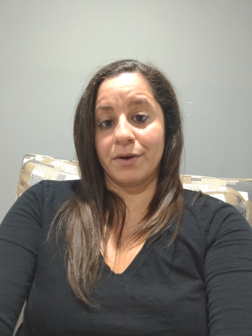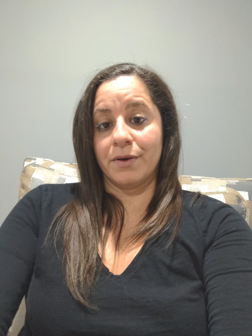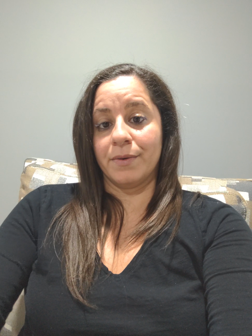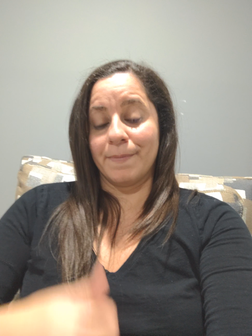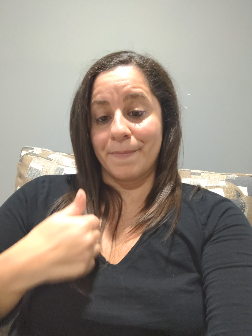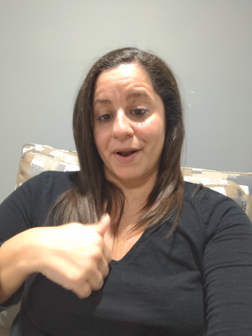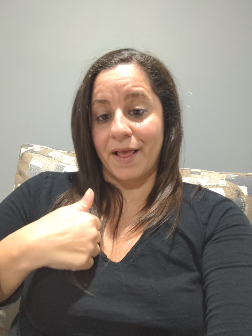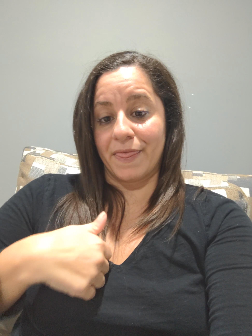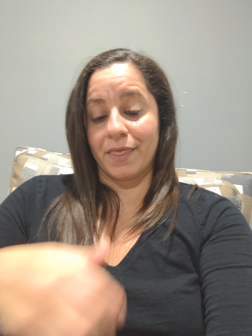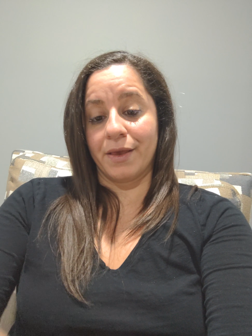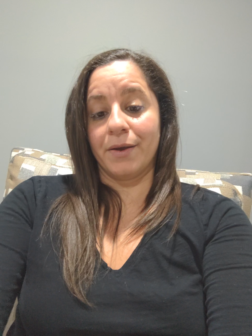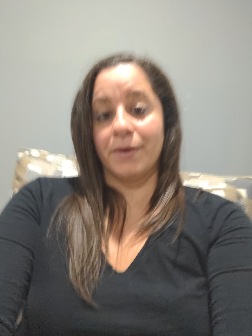bath